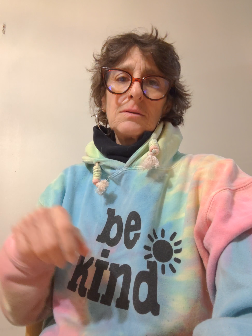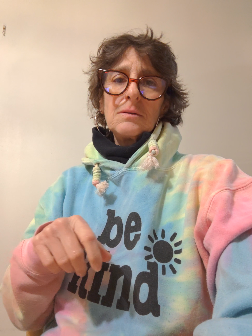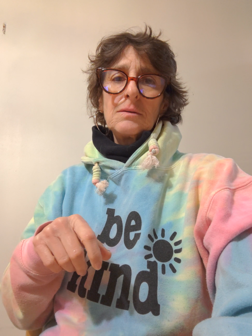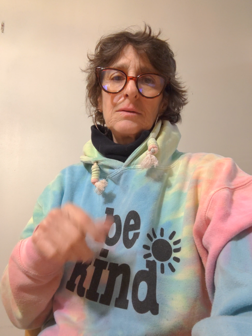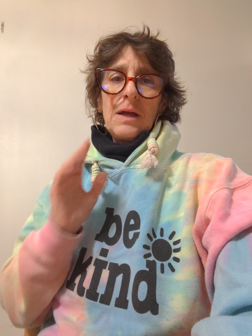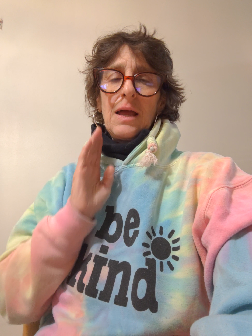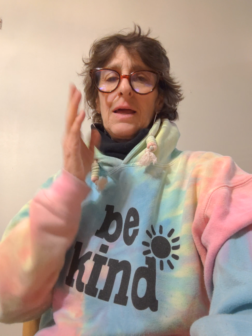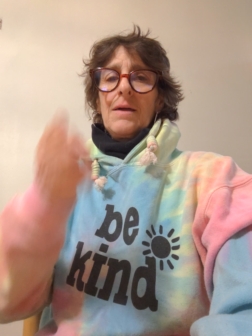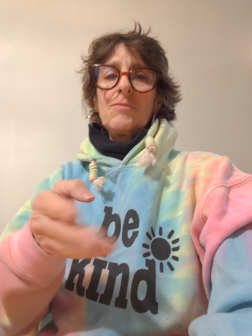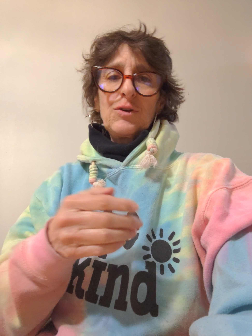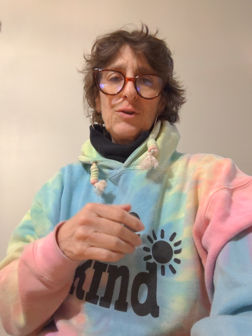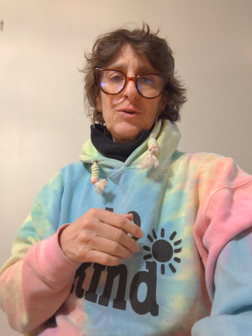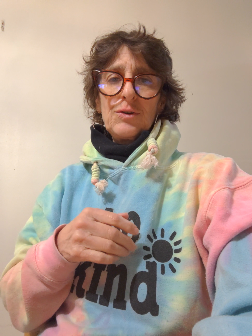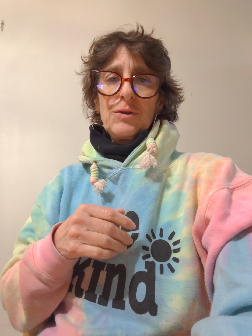after